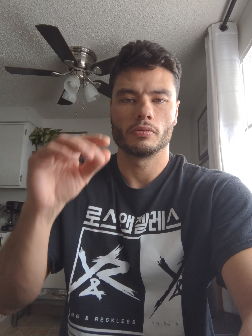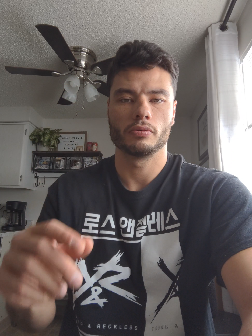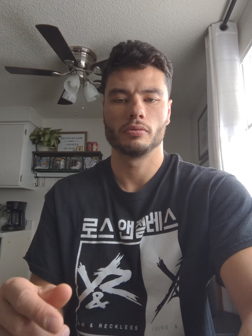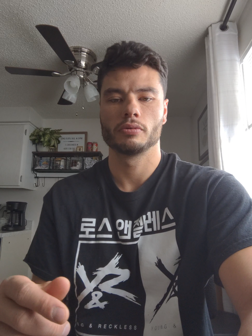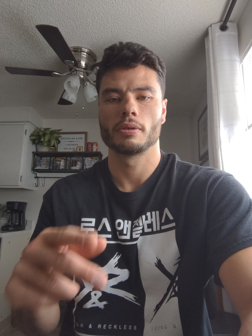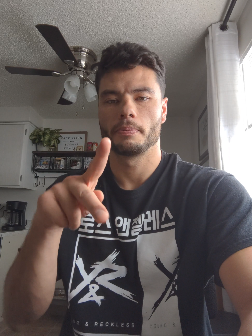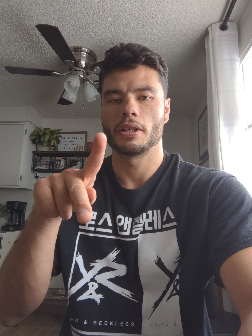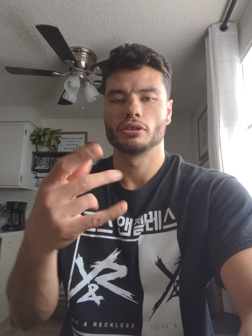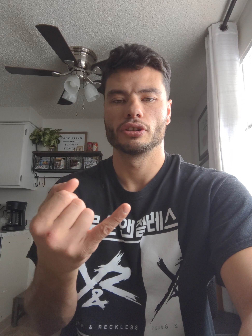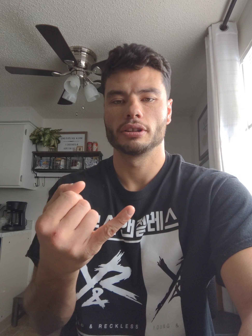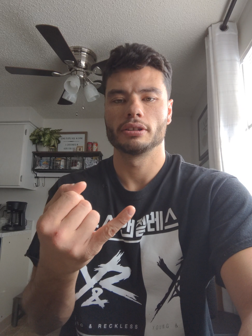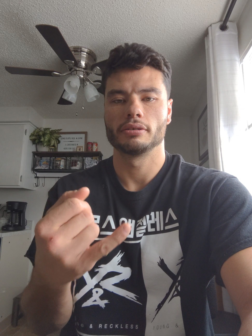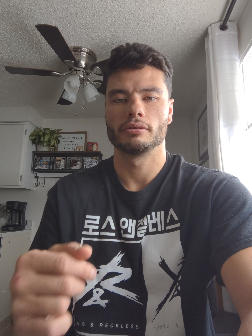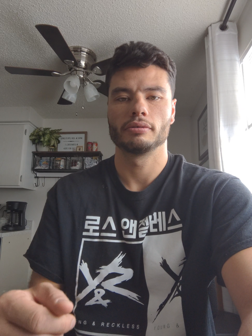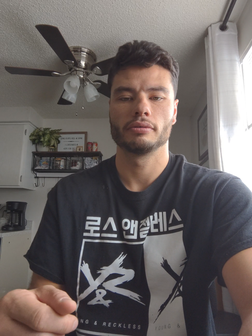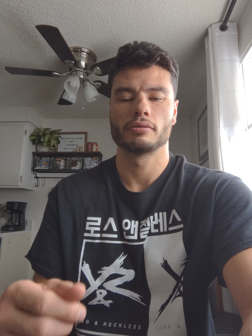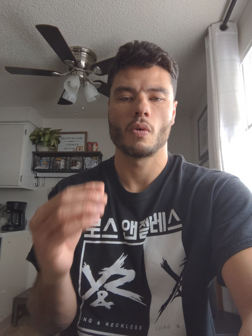pajamas